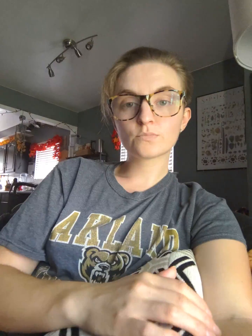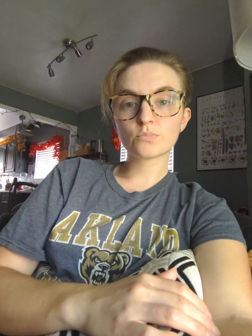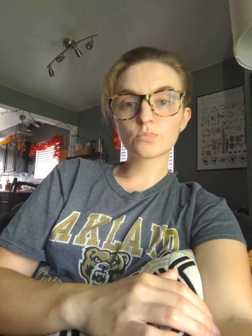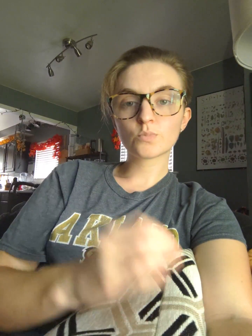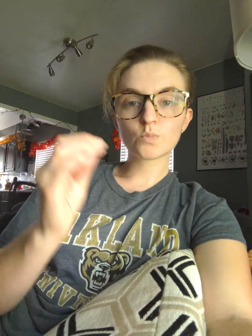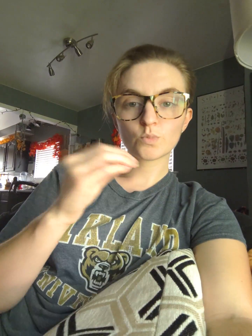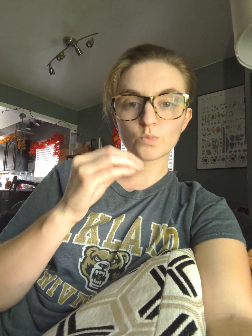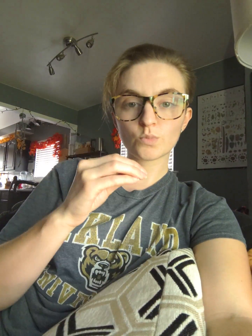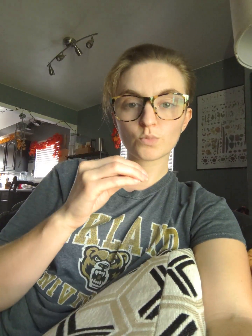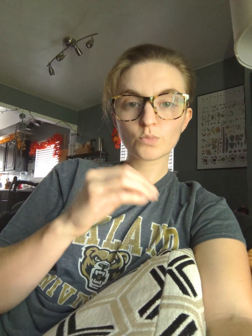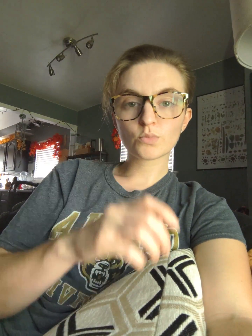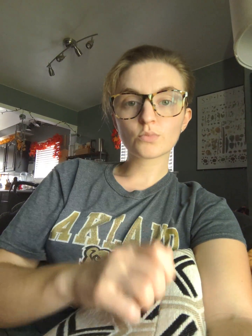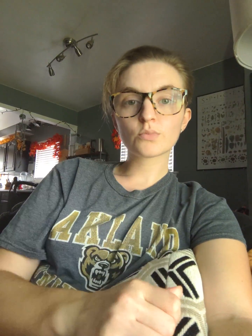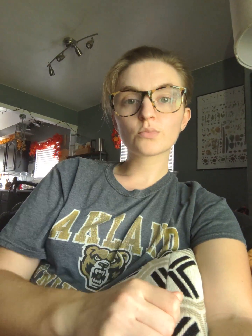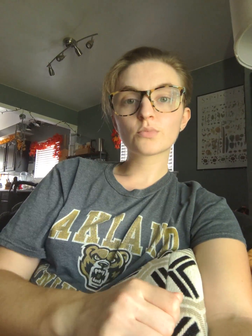more